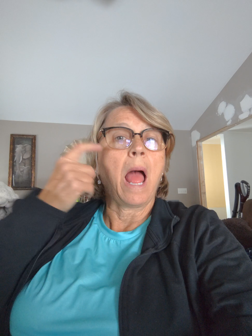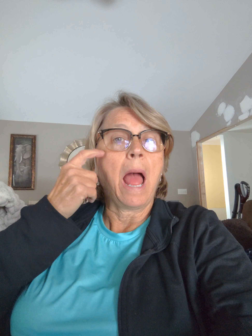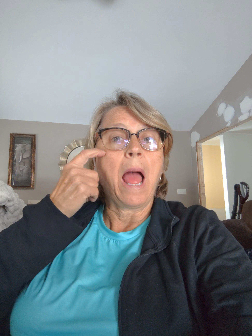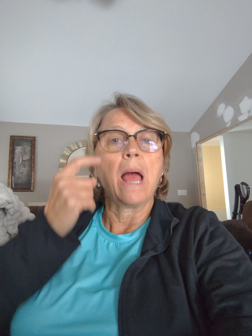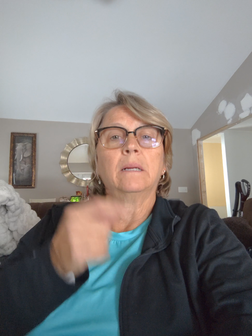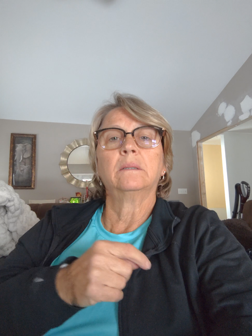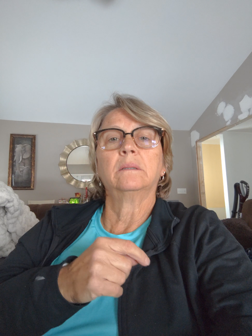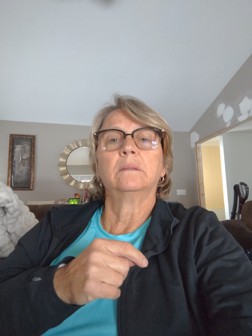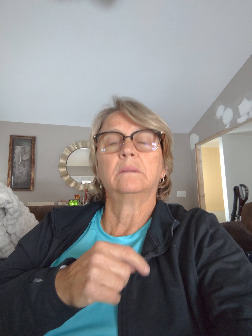eye